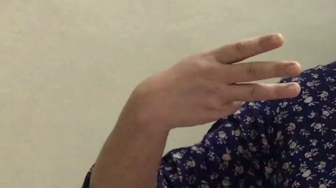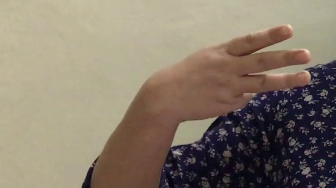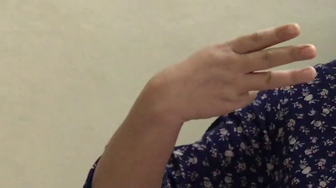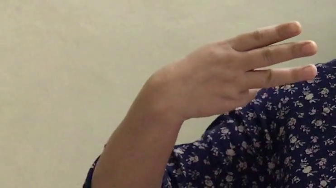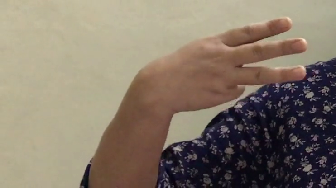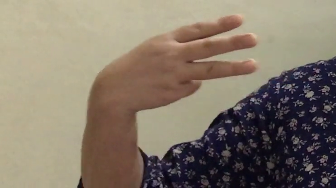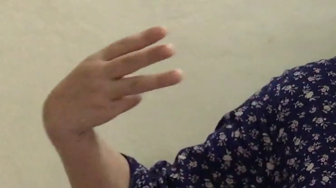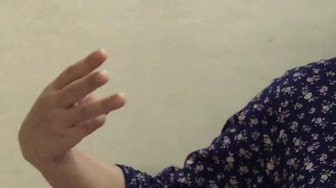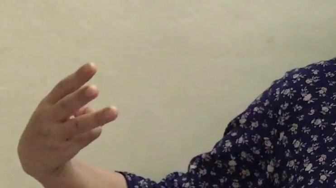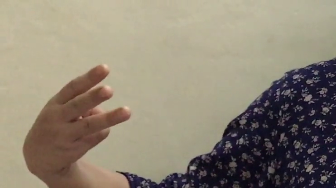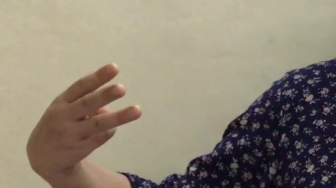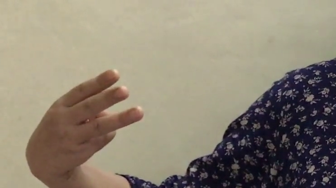उ